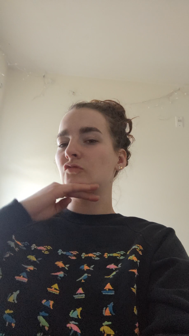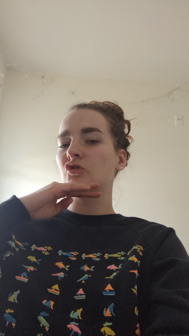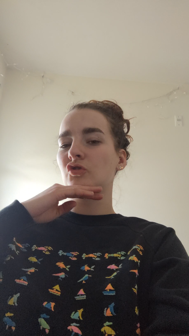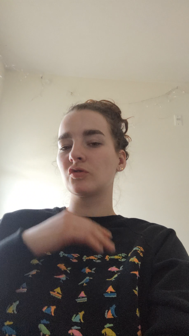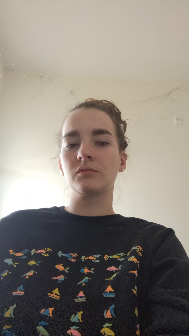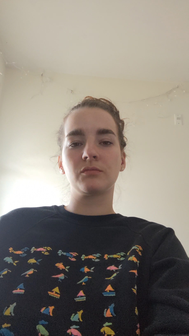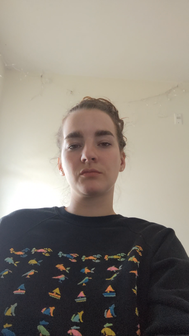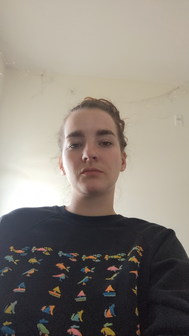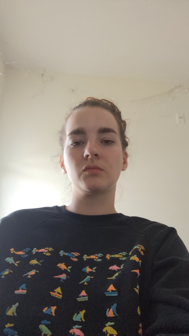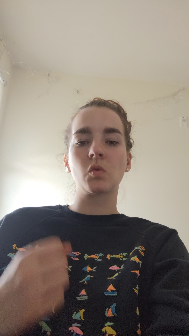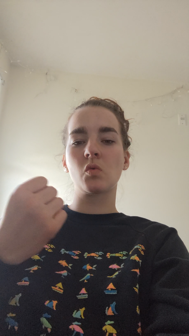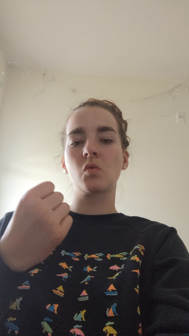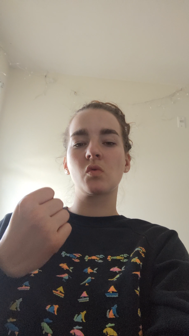hold